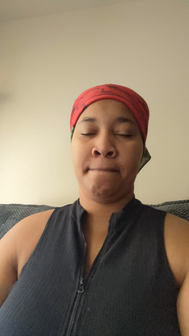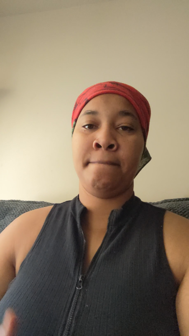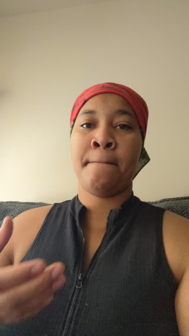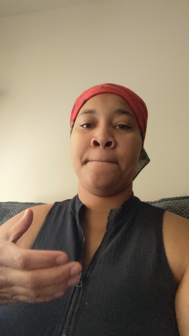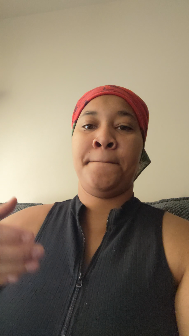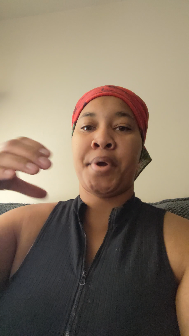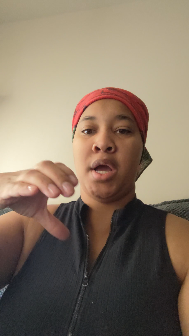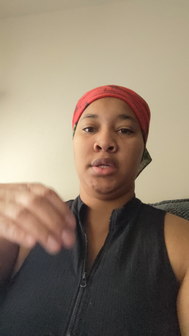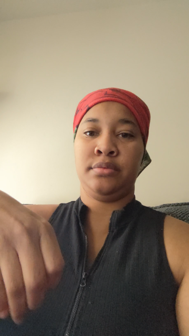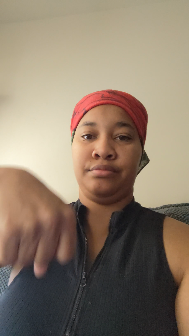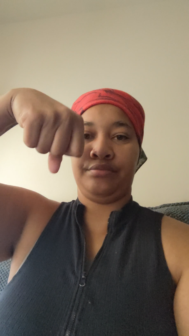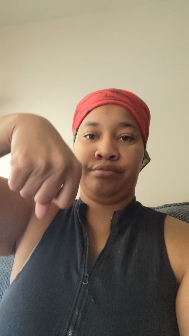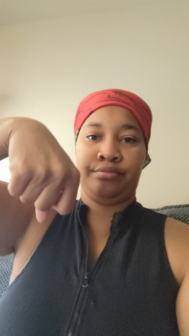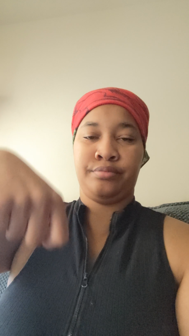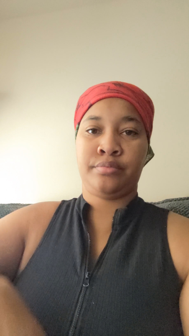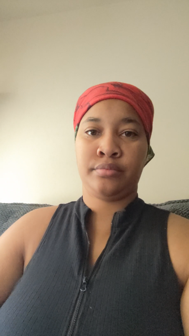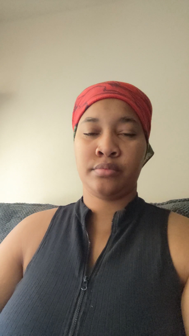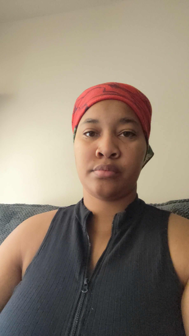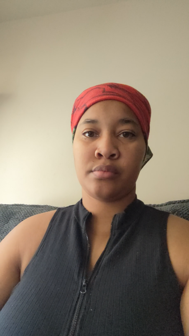bucket